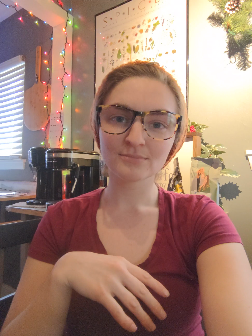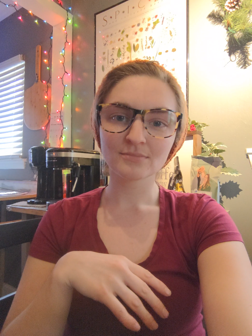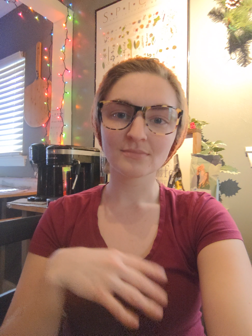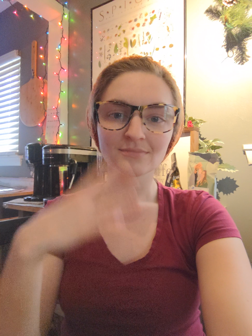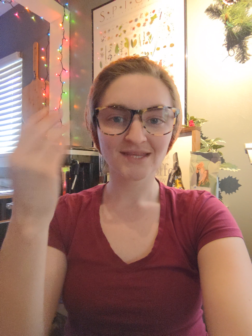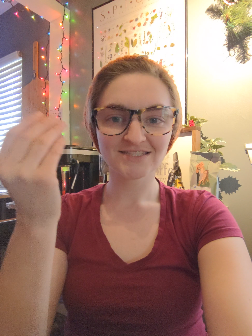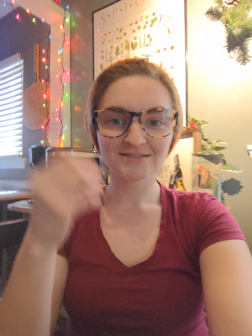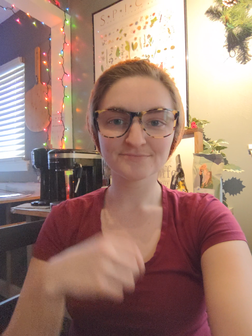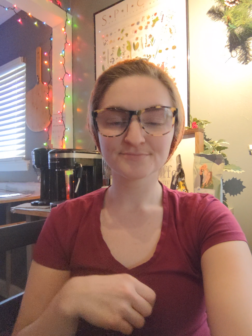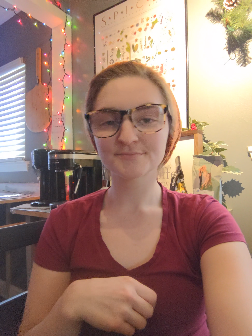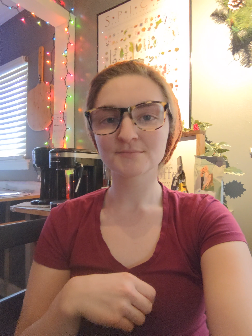outside